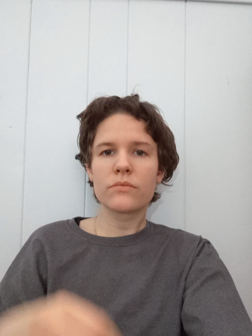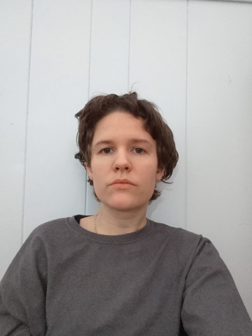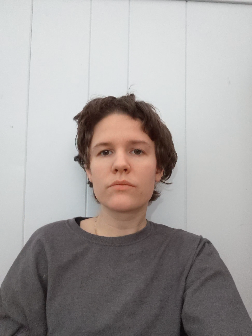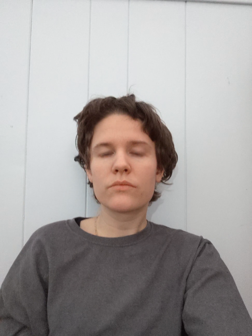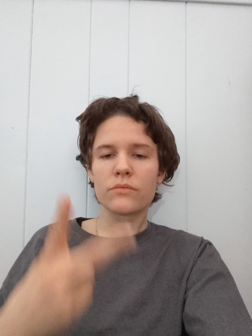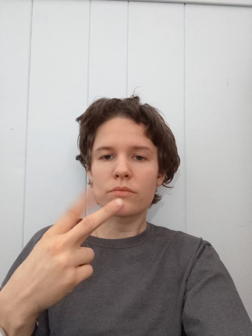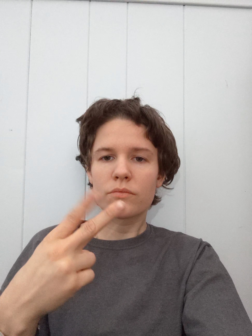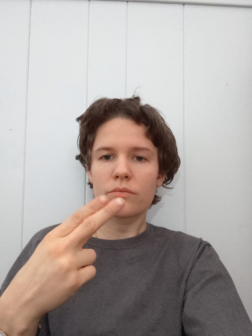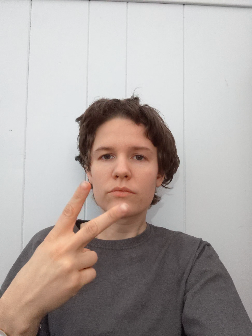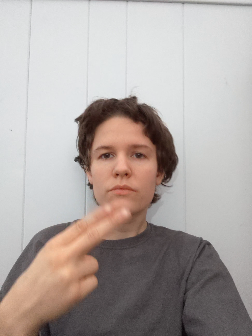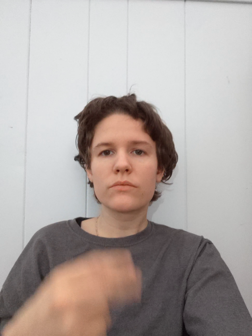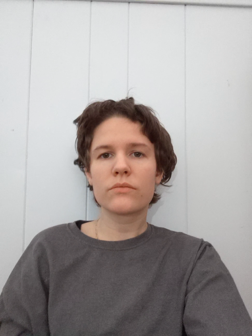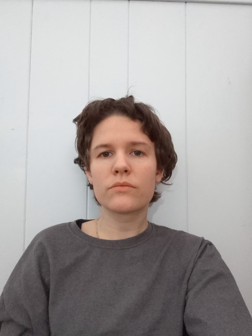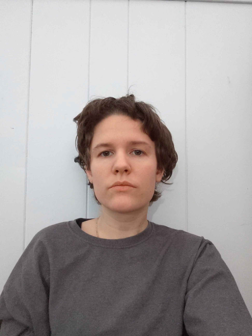scissors